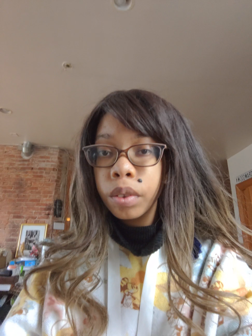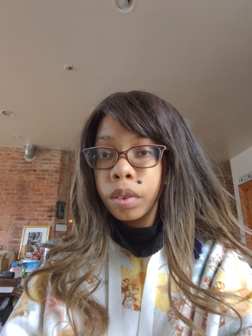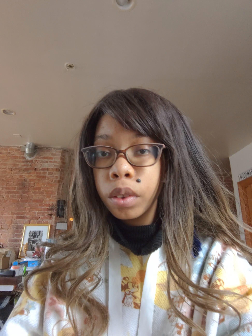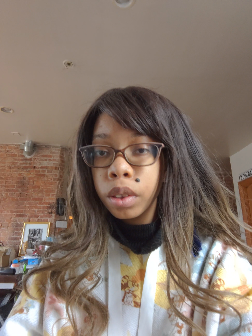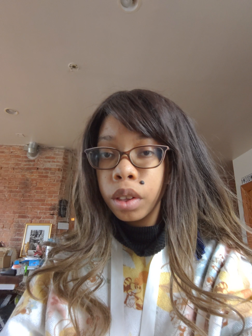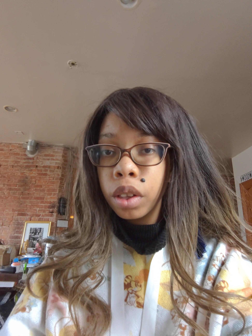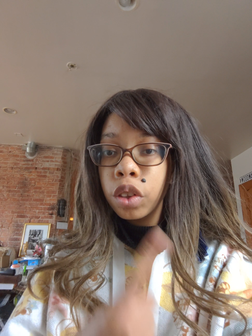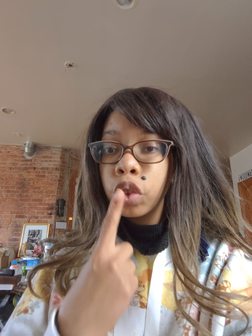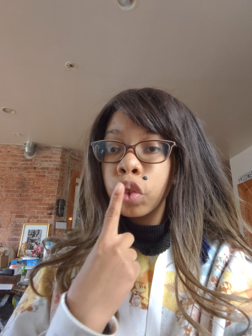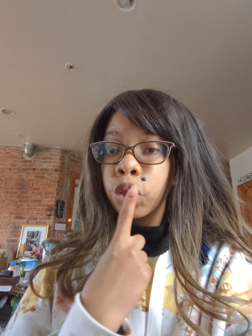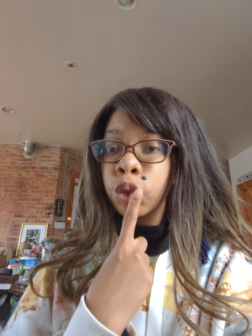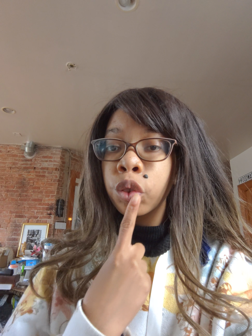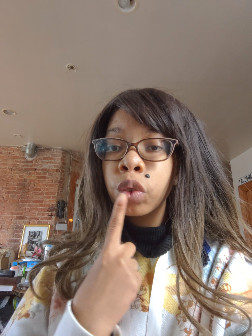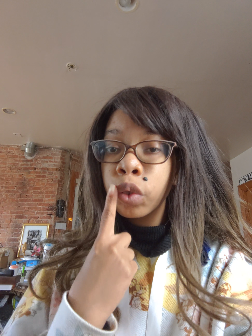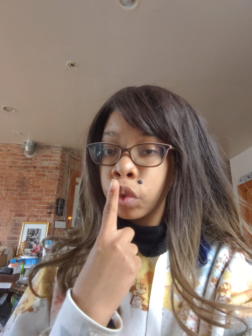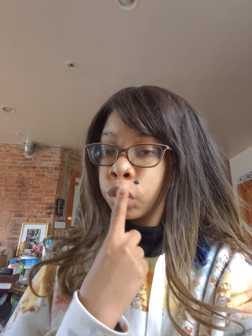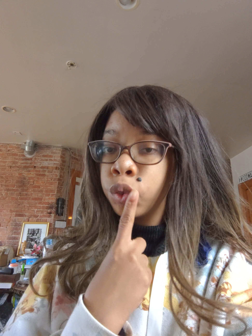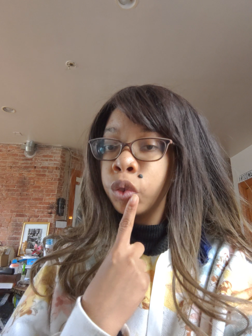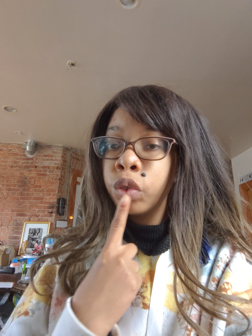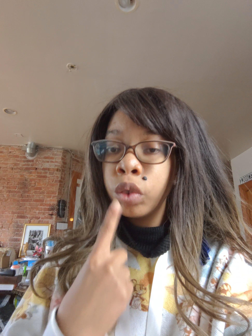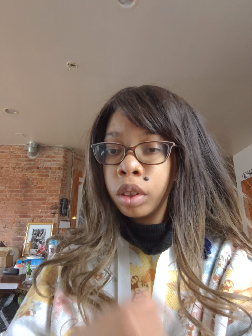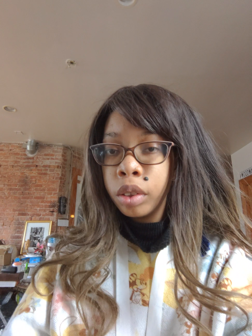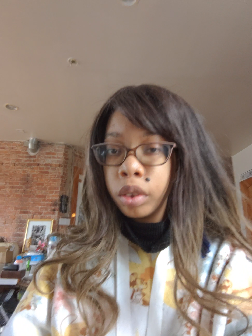mouth